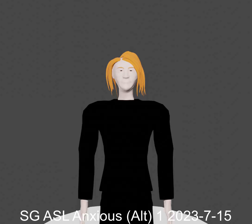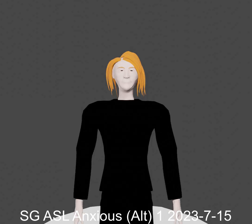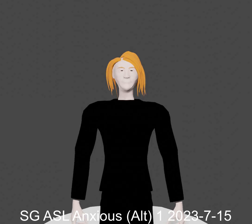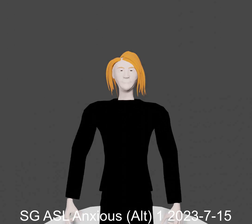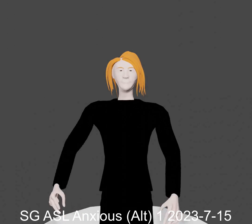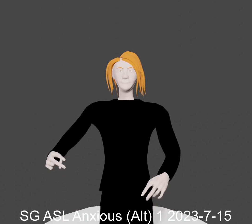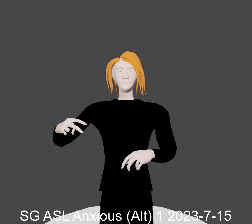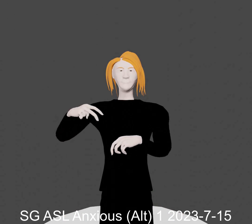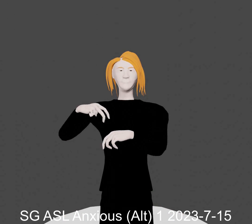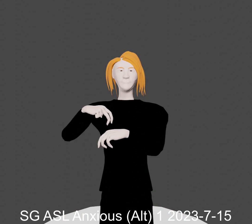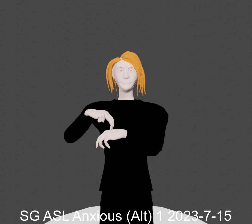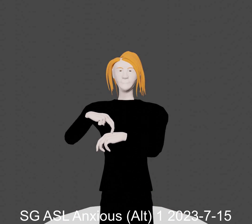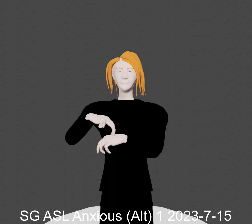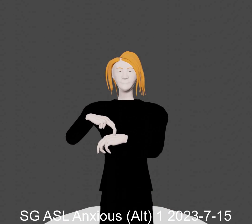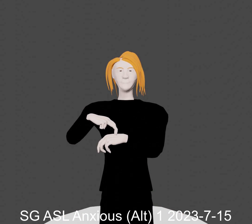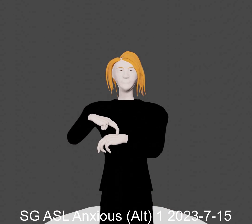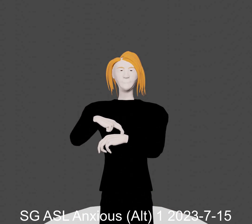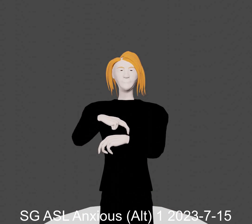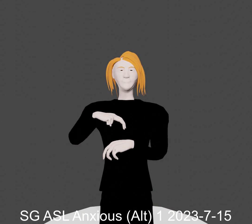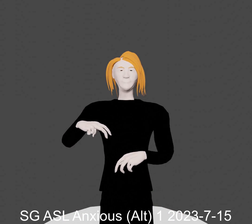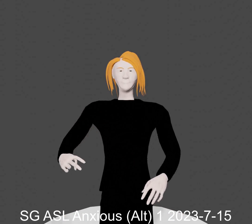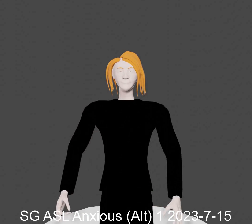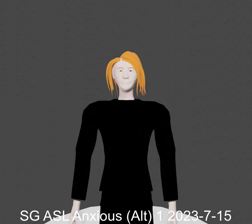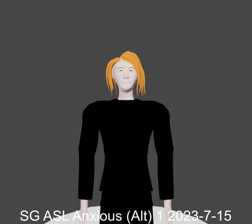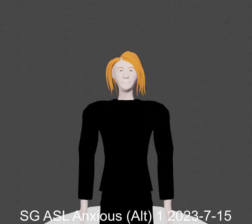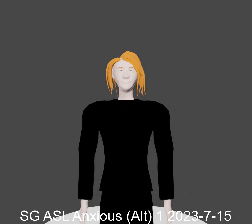Anxious